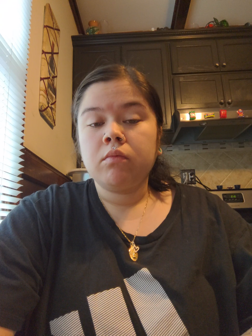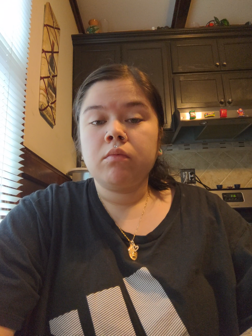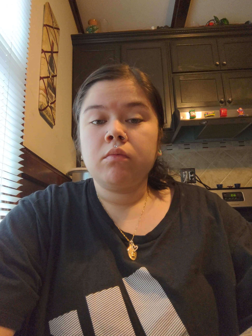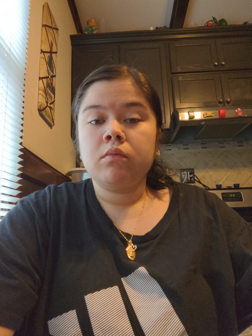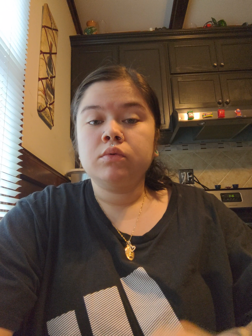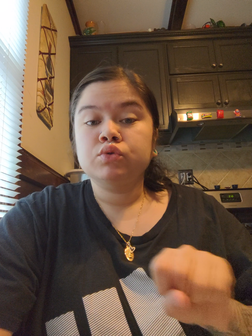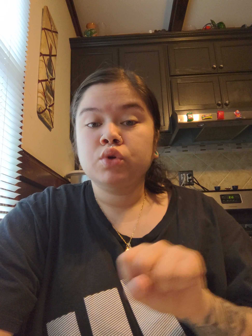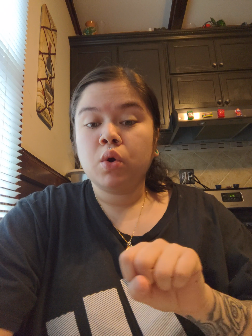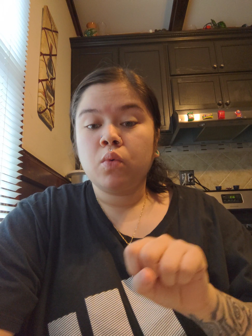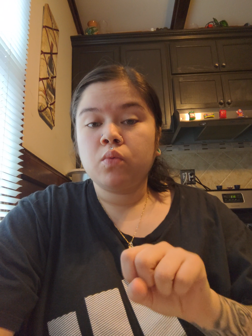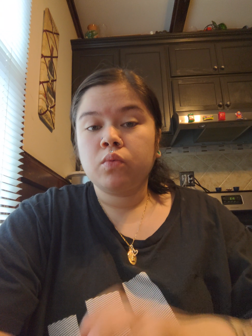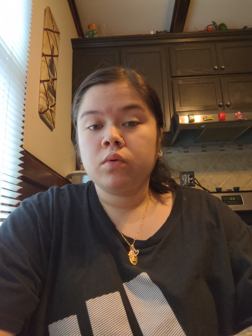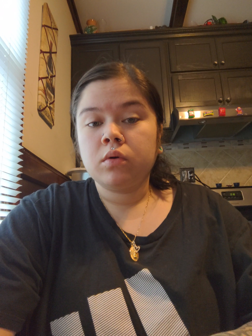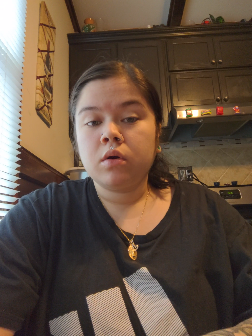shoe